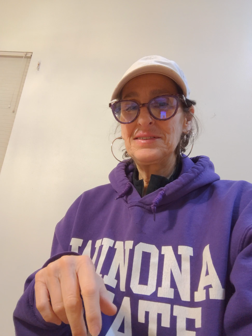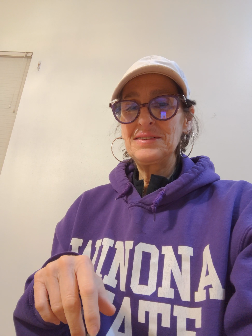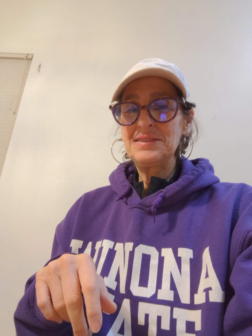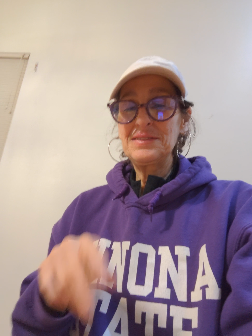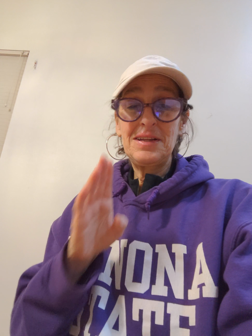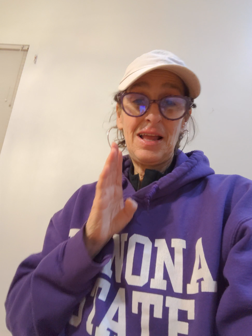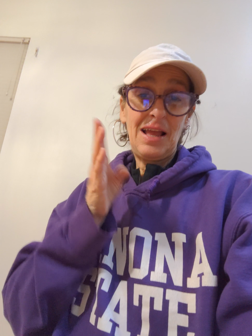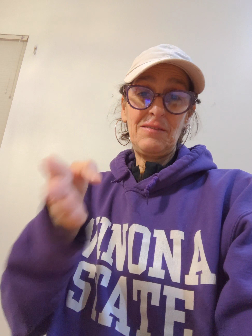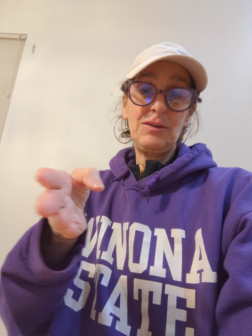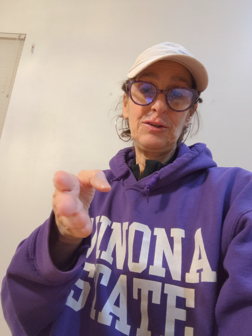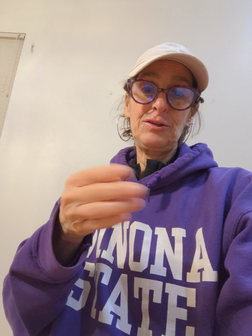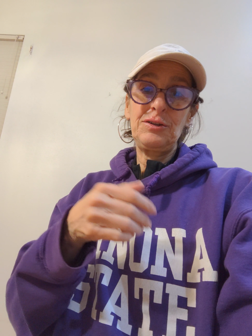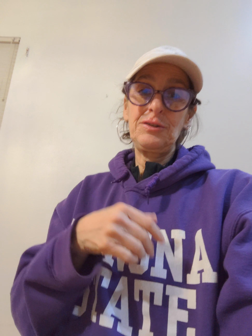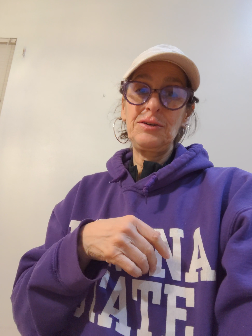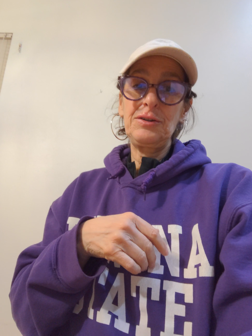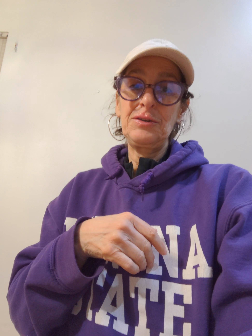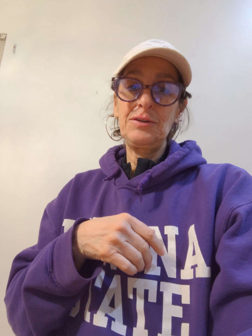after